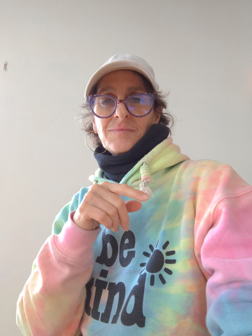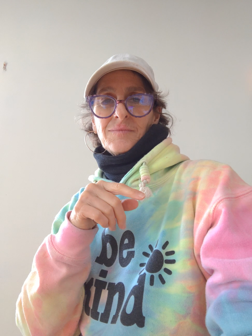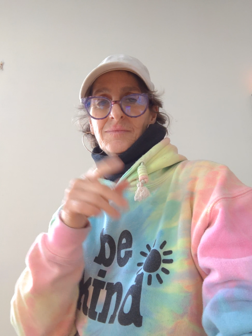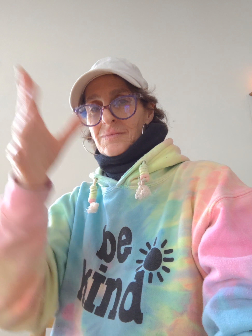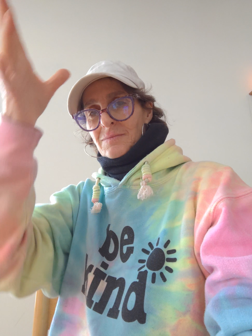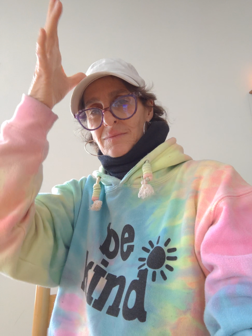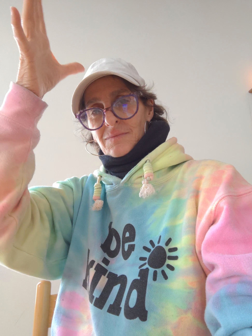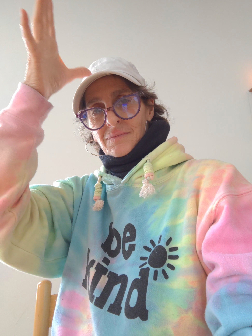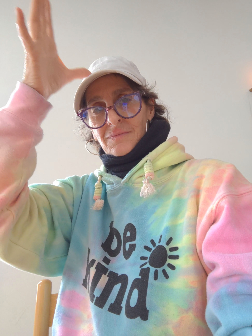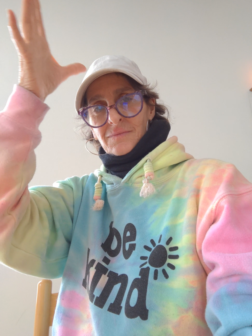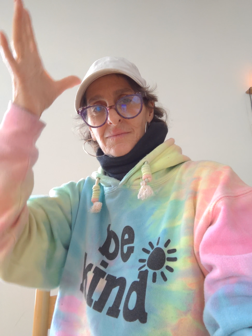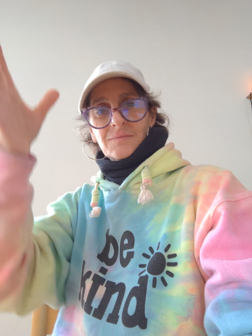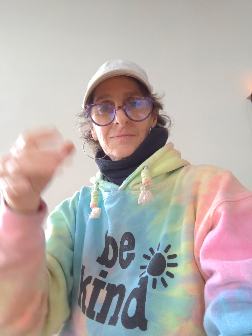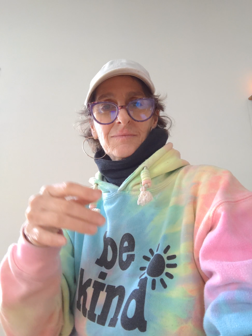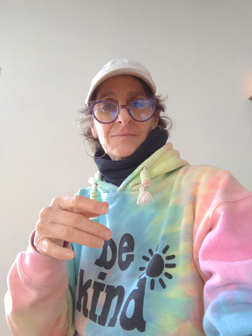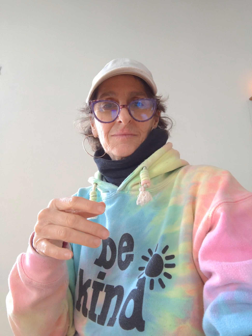dad